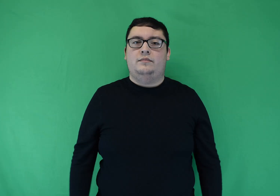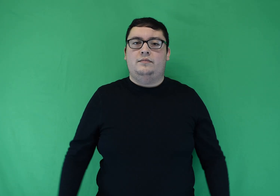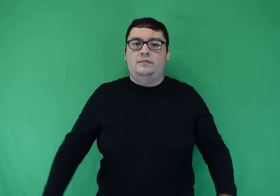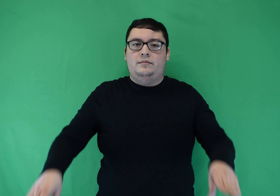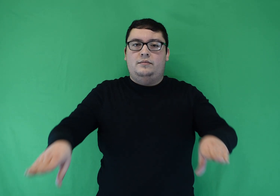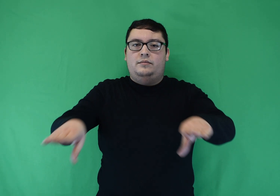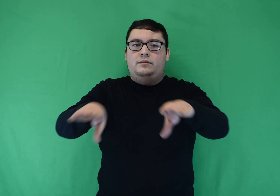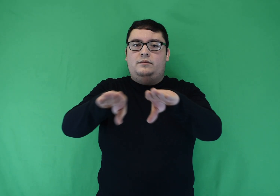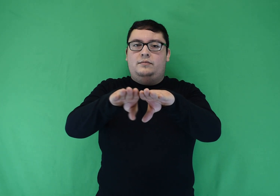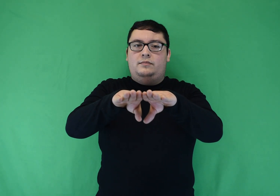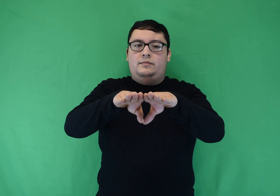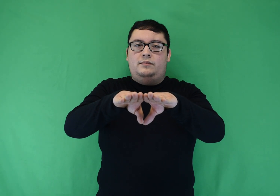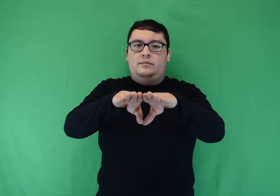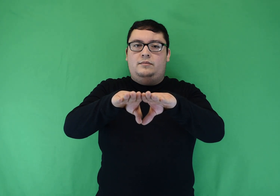cómo